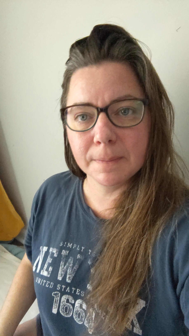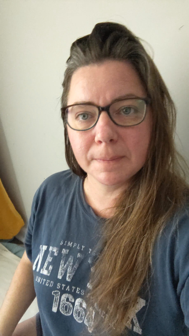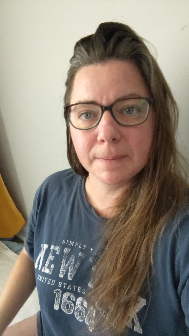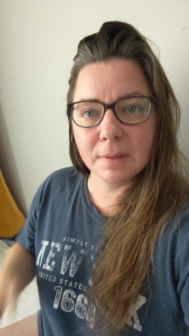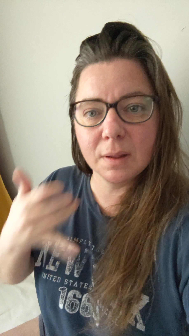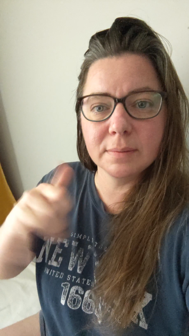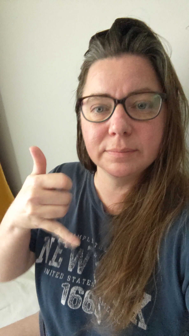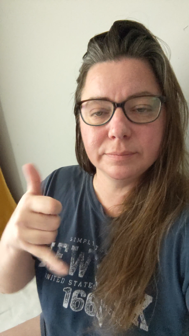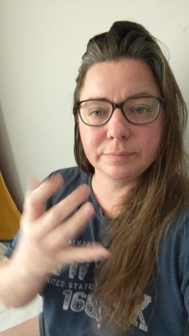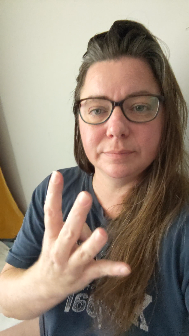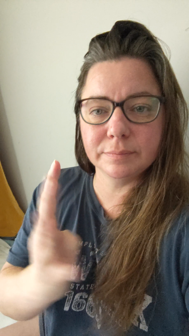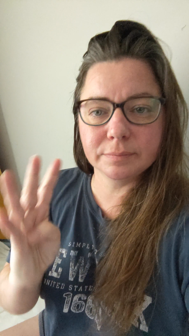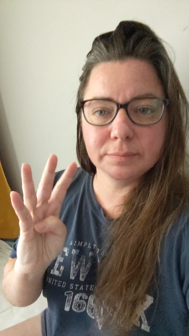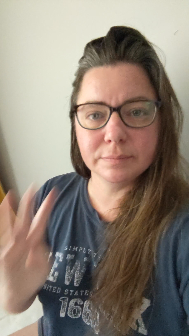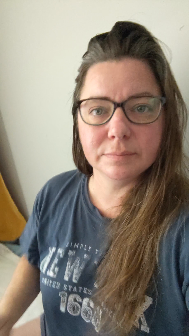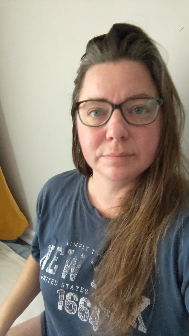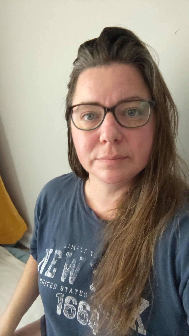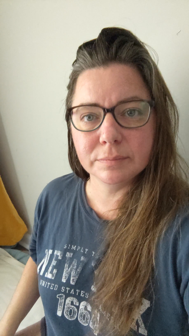playpen